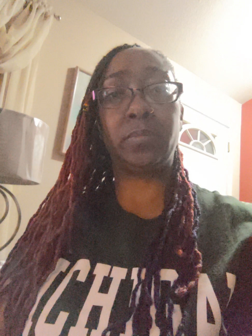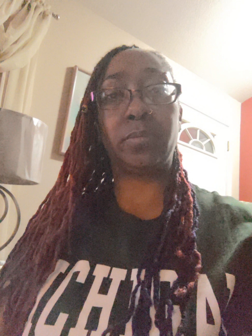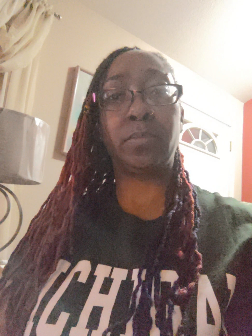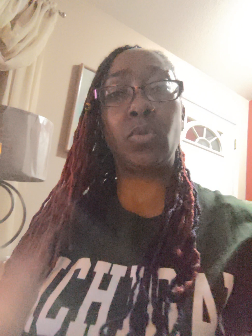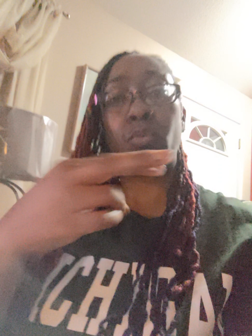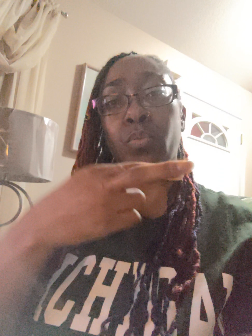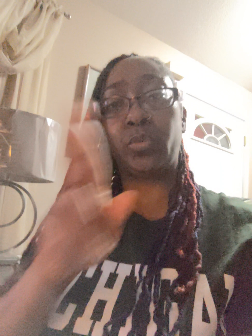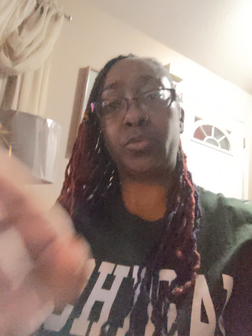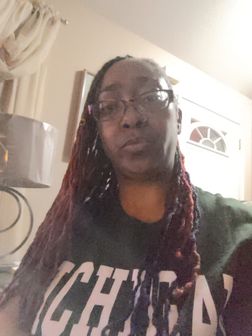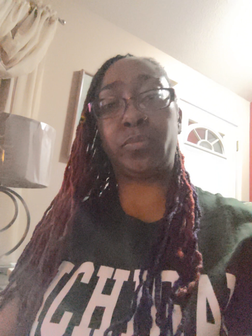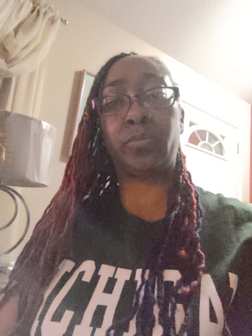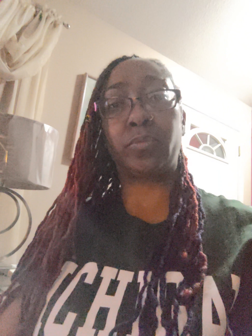room